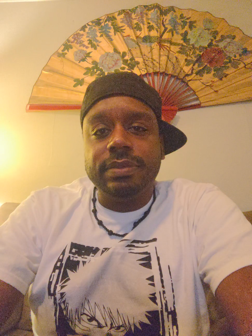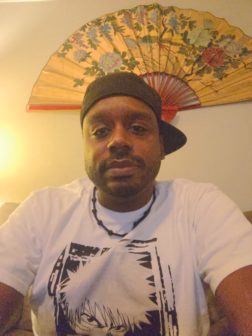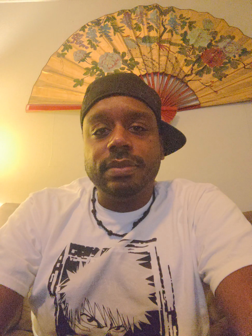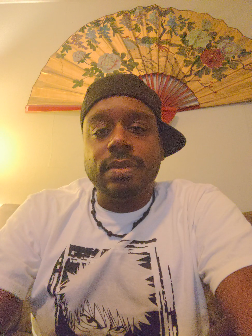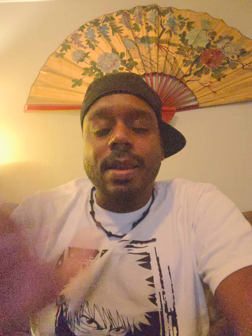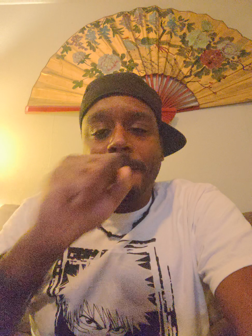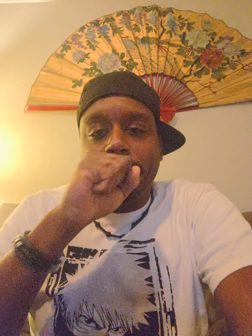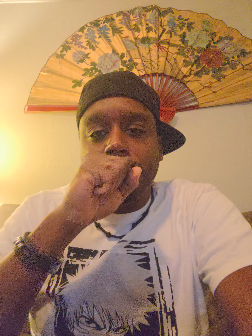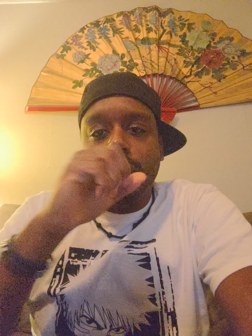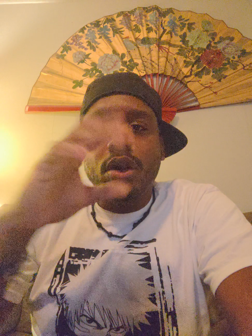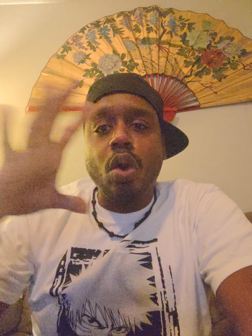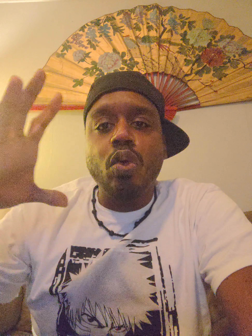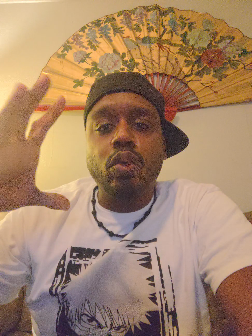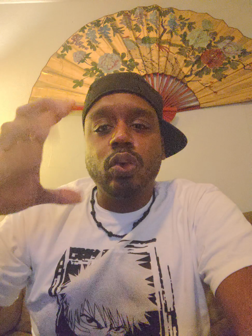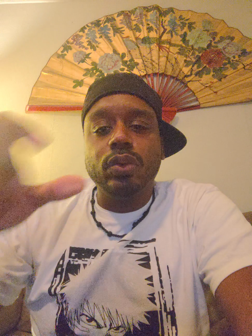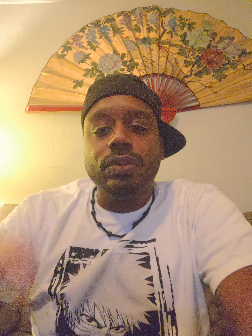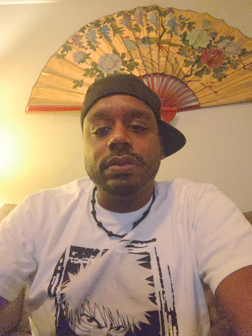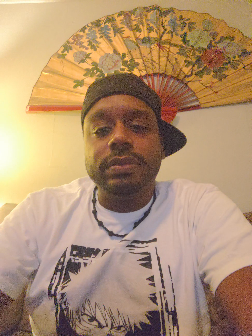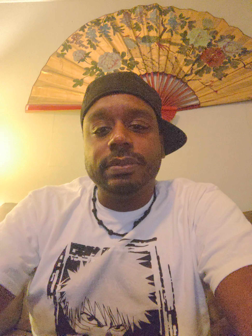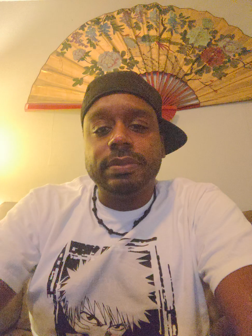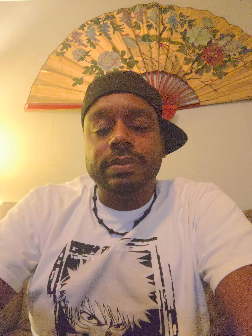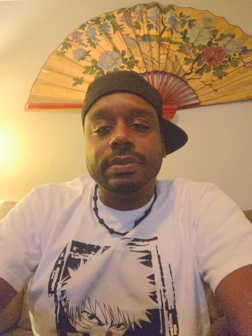balloon